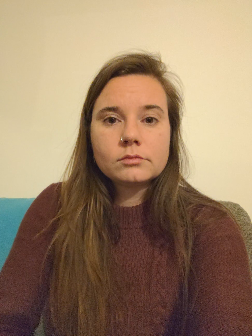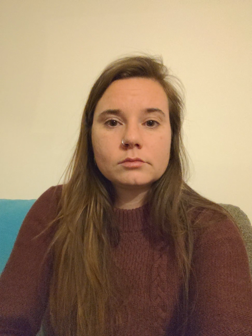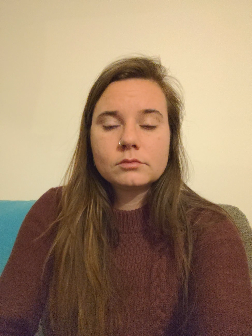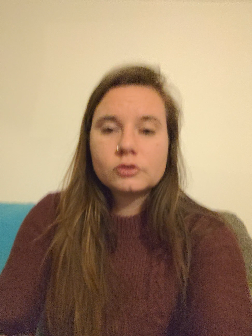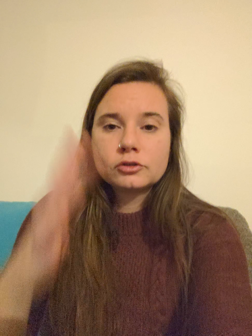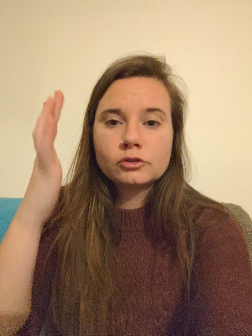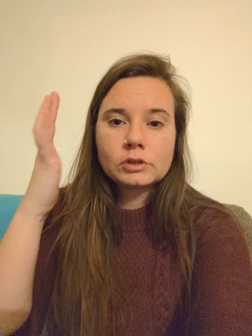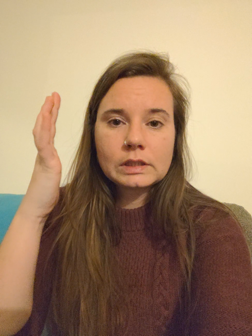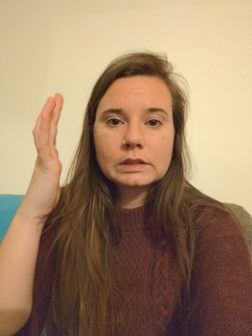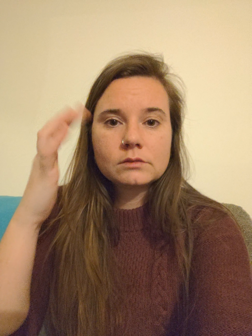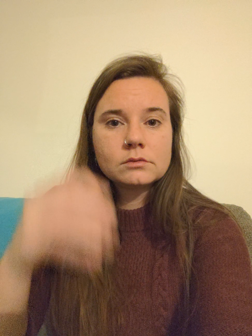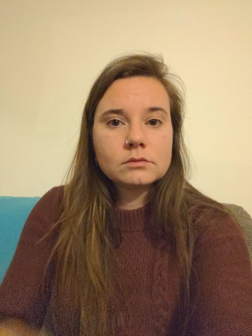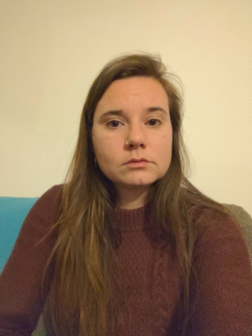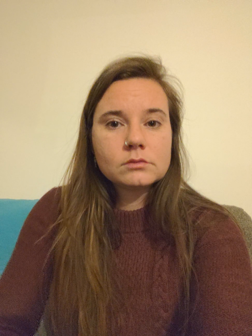tree